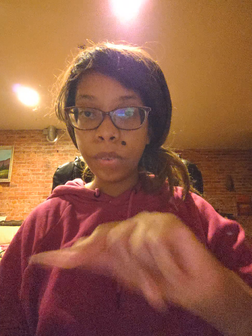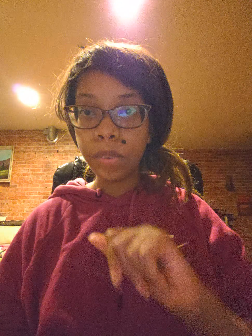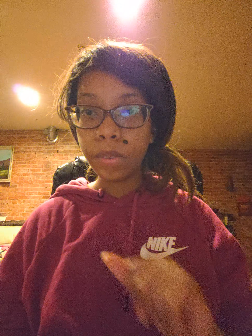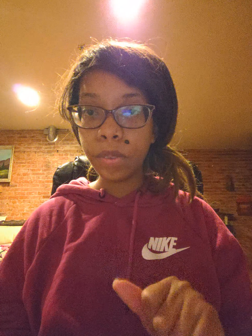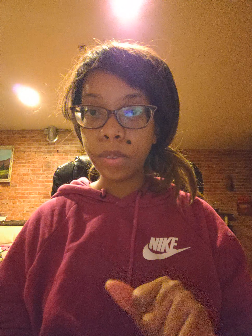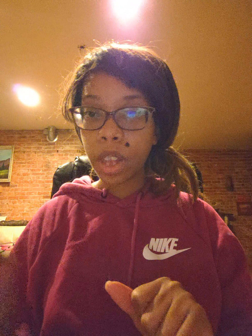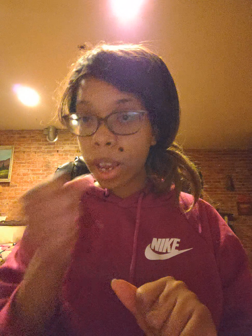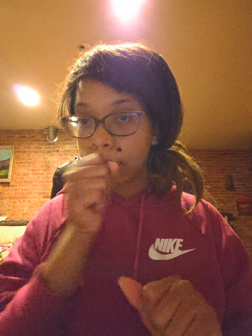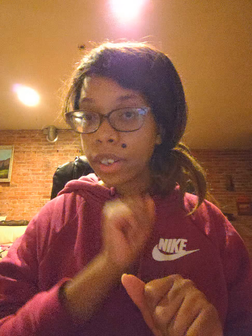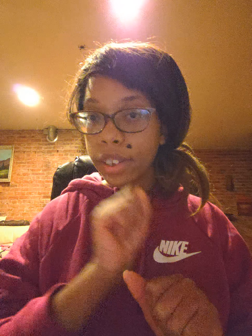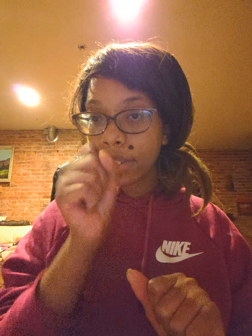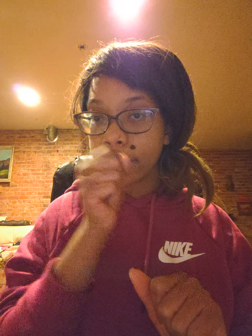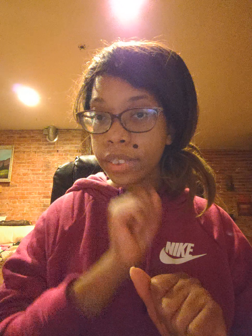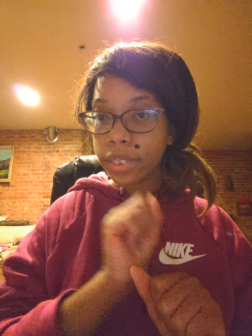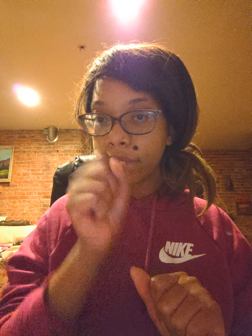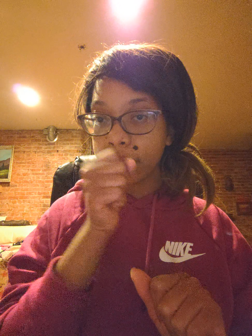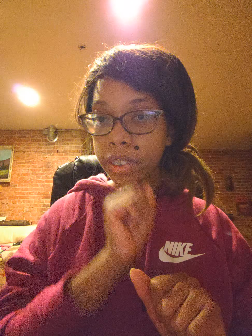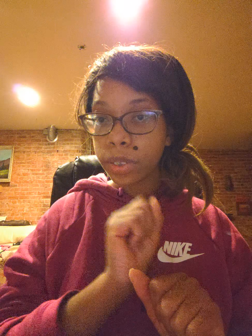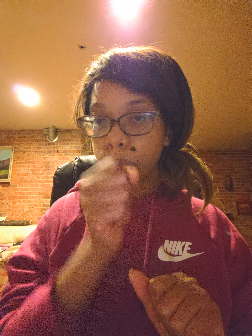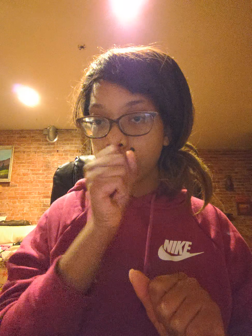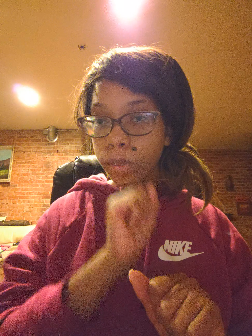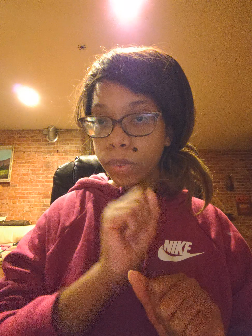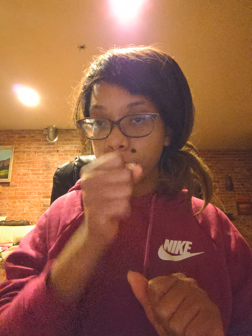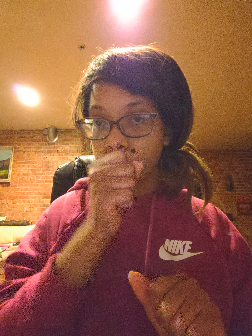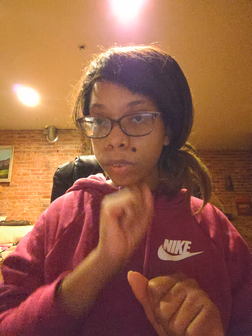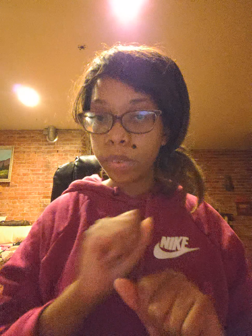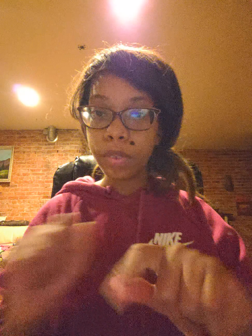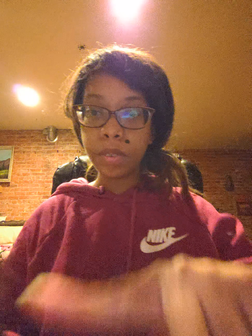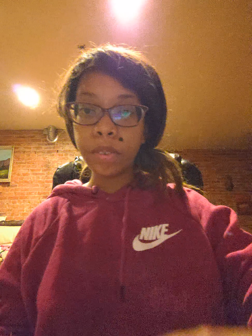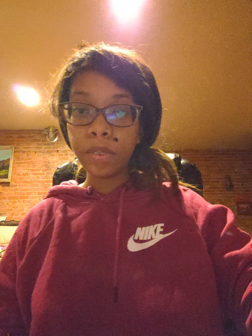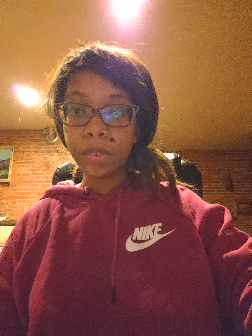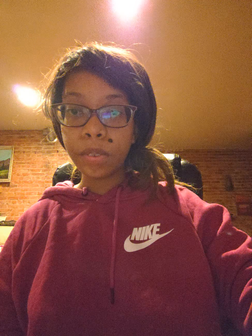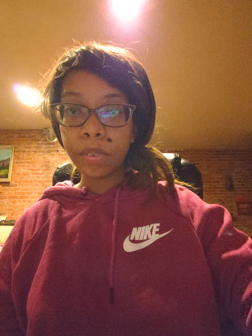ice cream